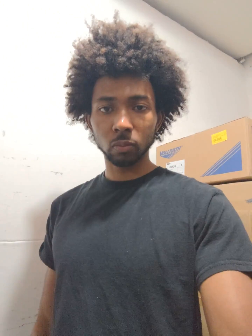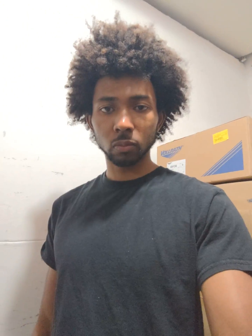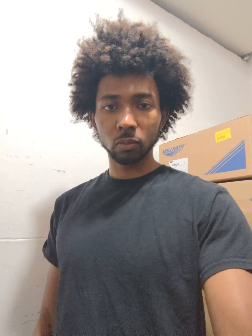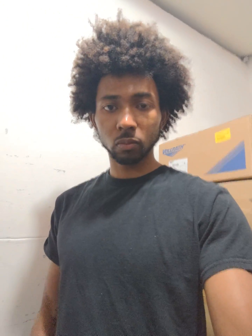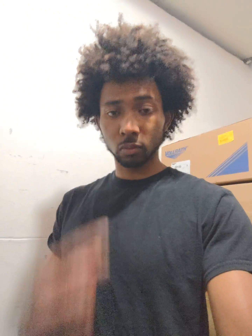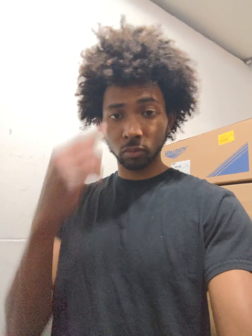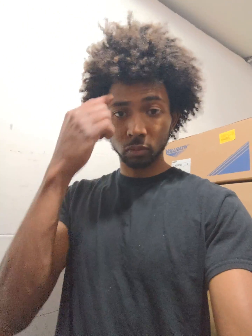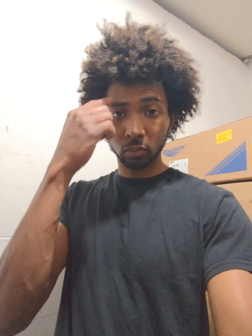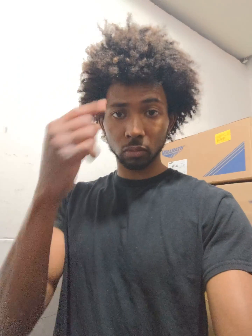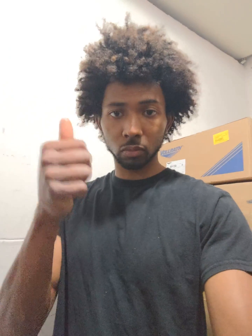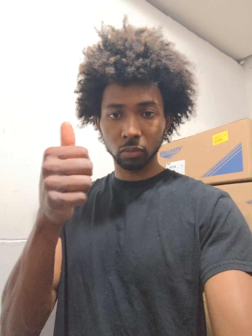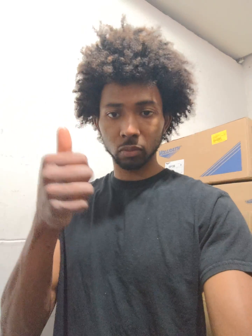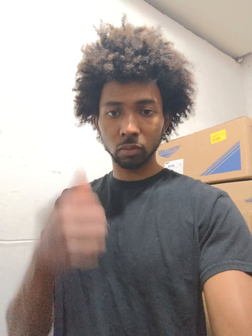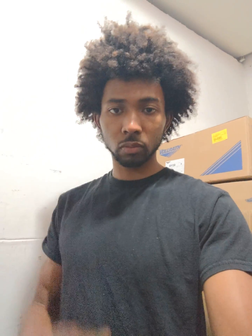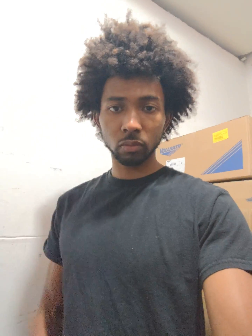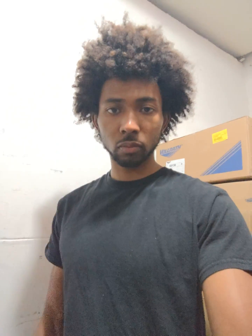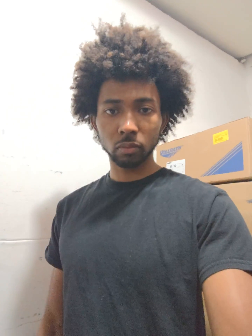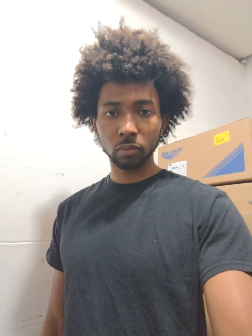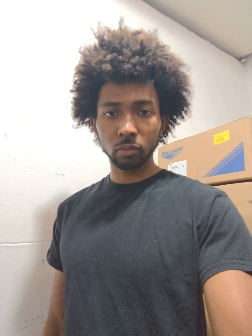dime